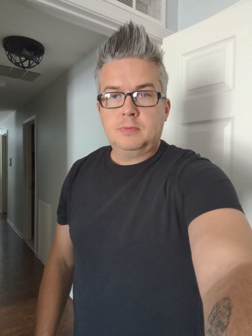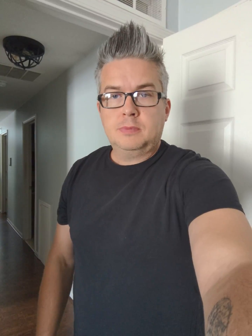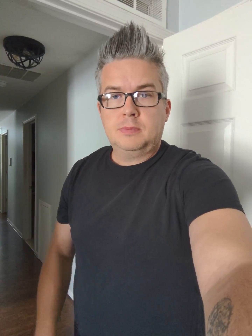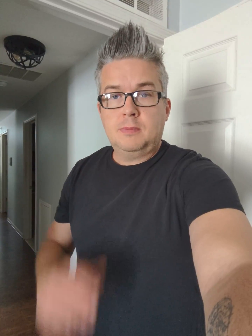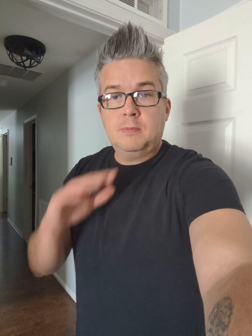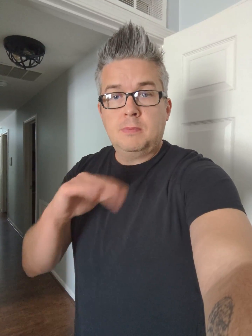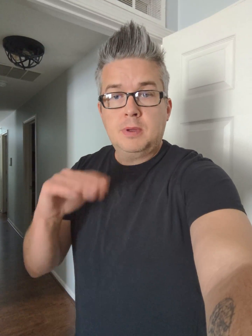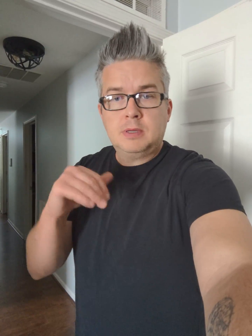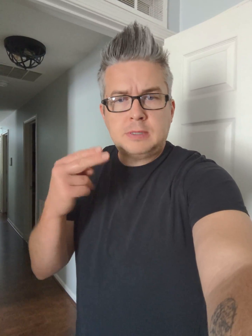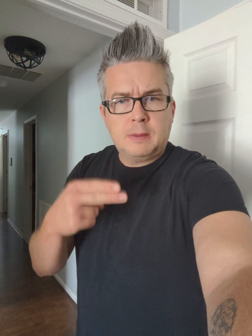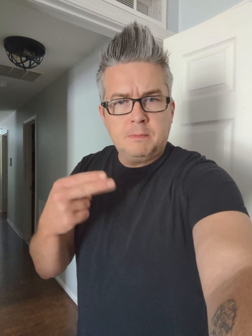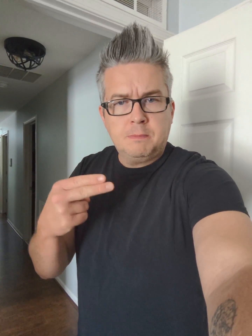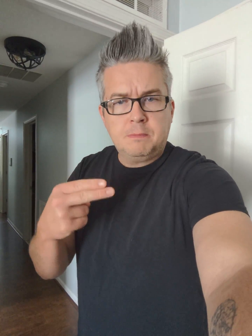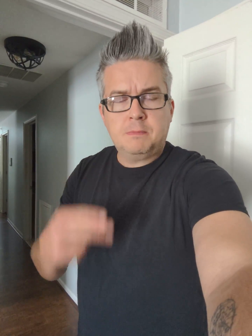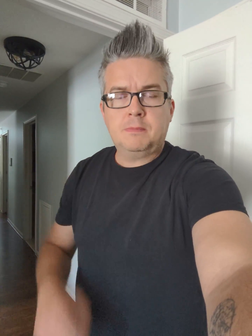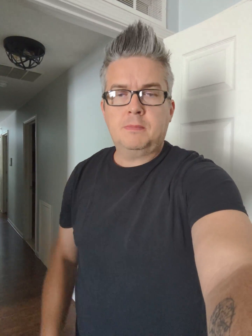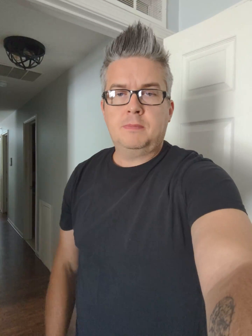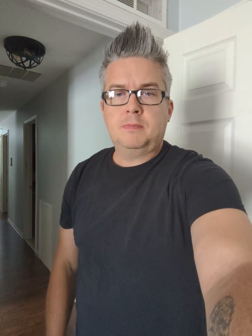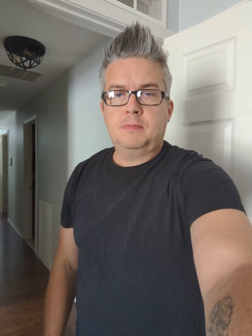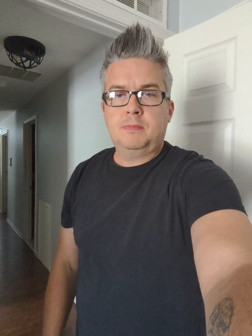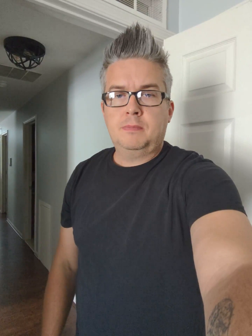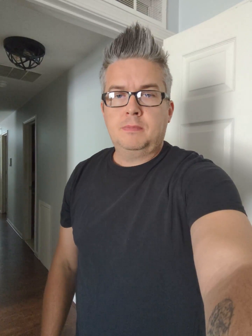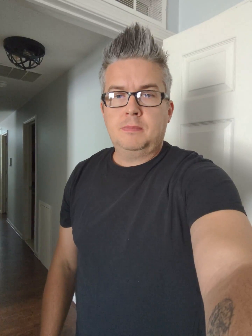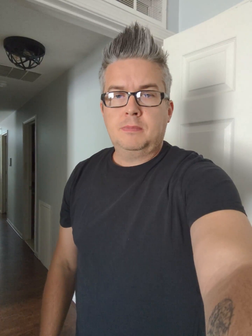pet's name